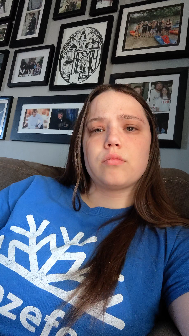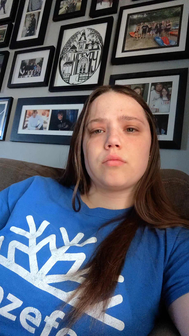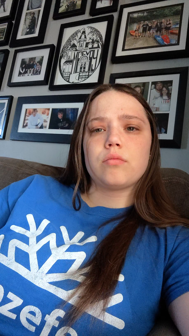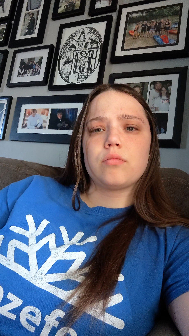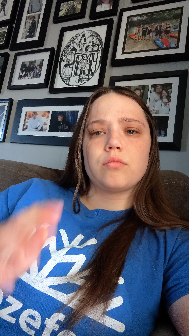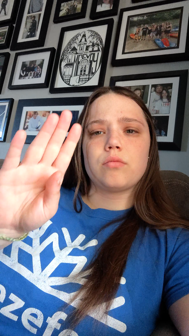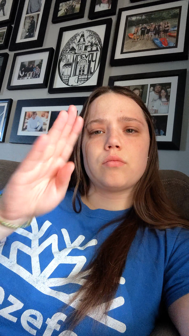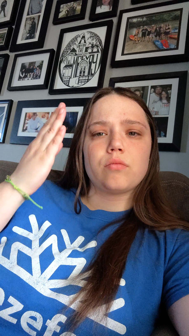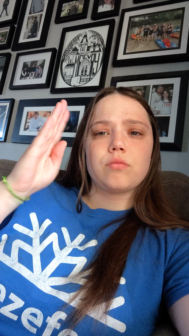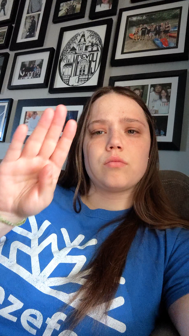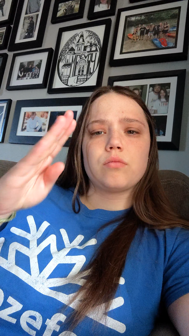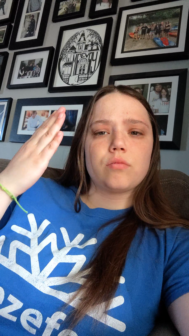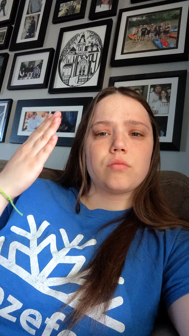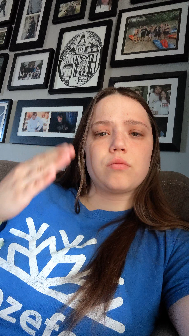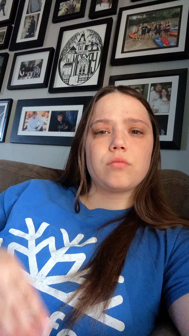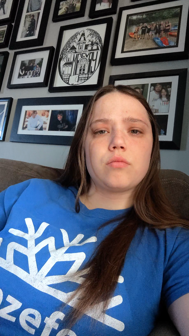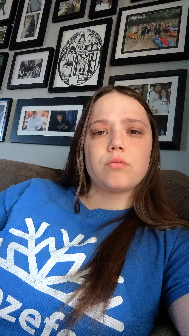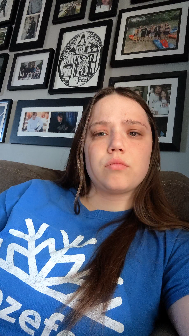door